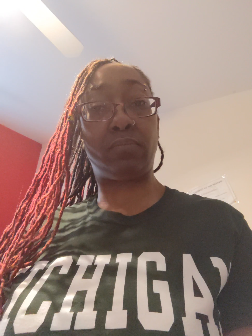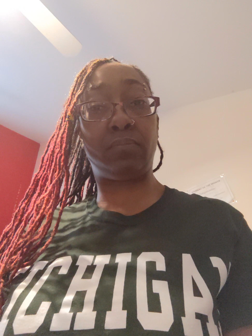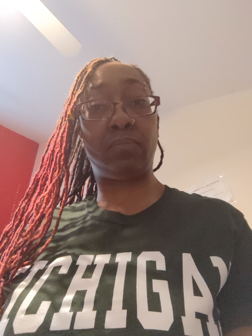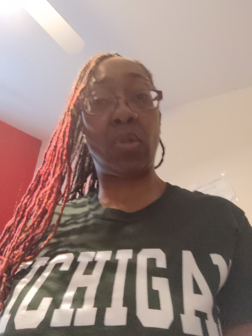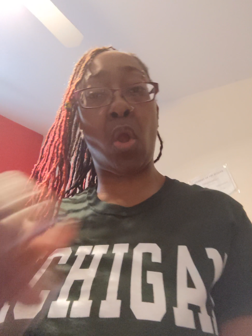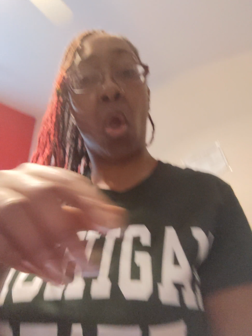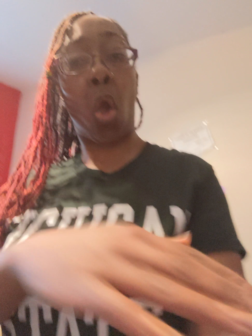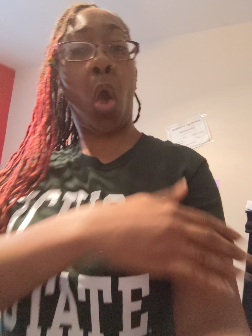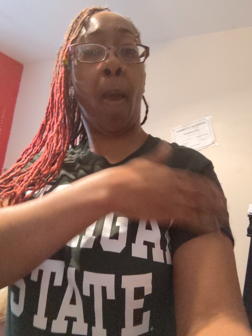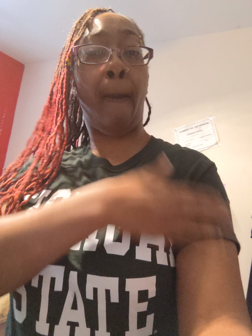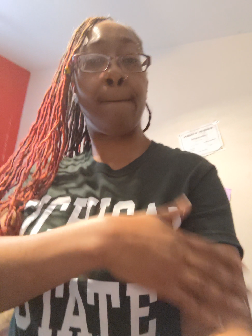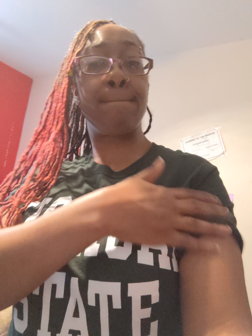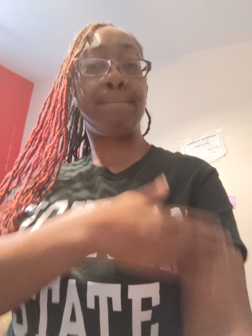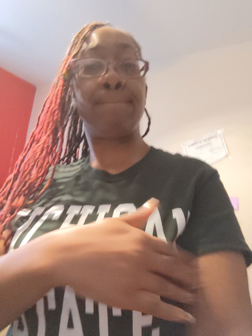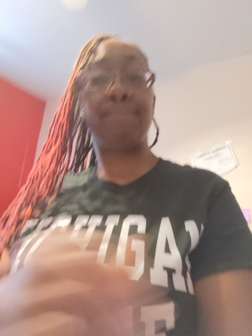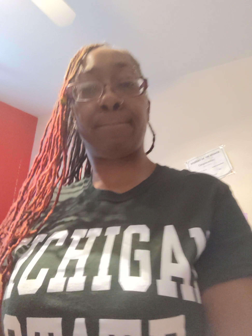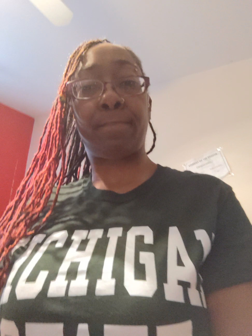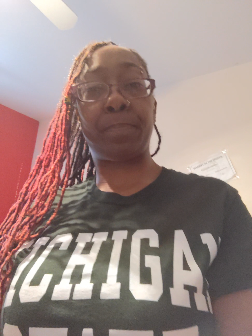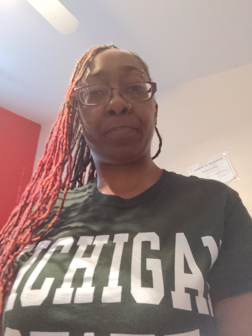arm